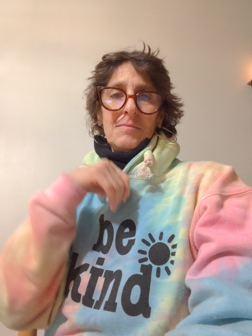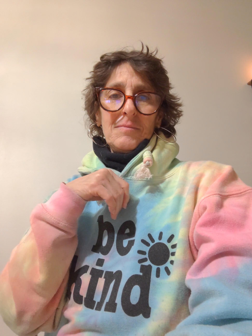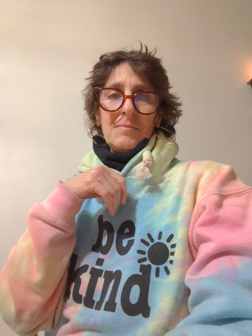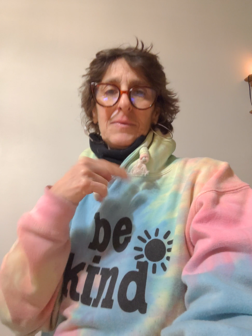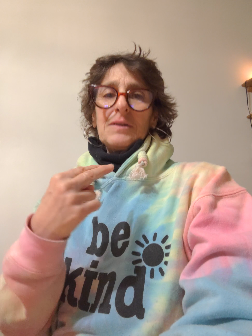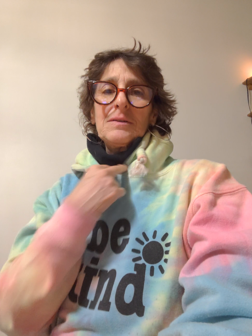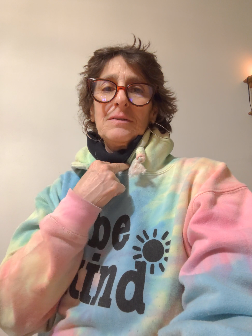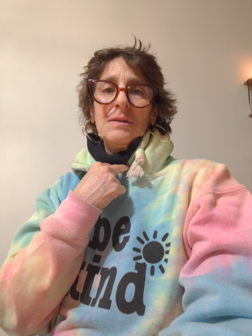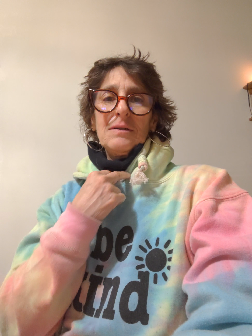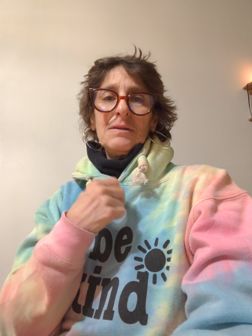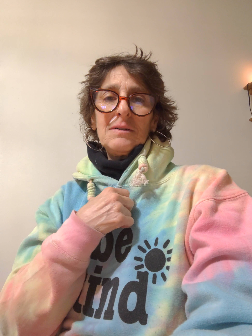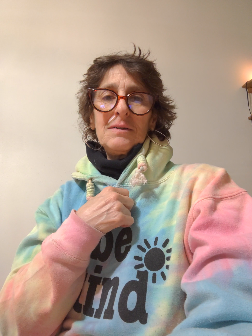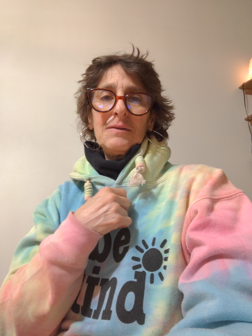stuck